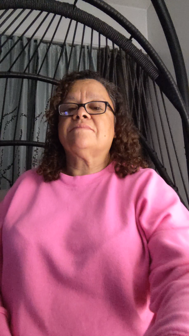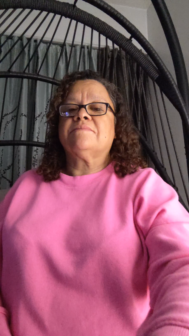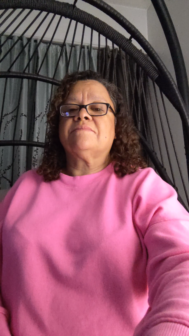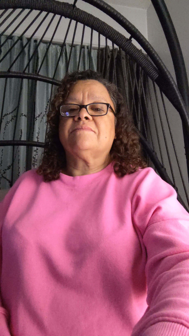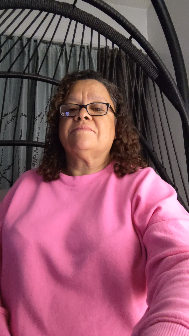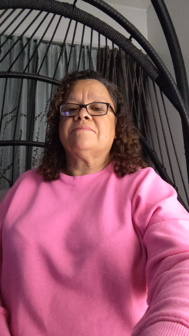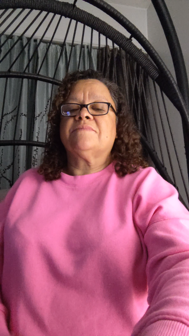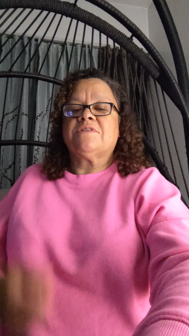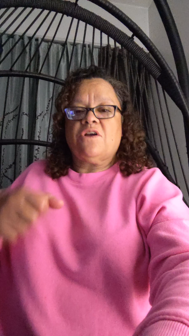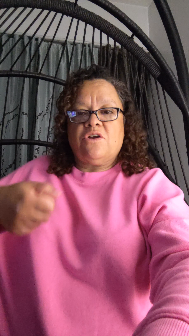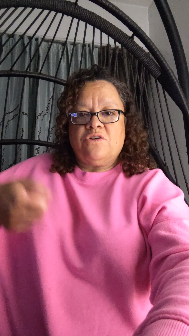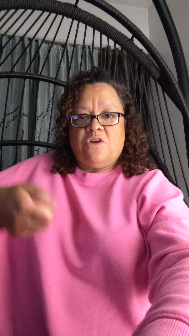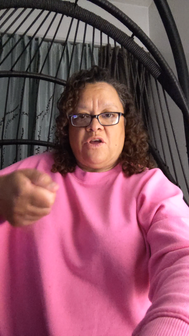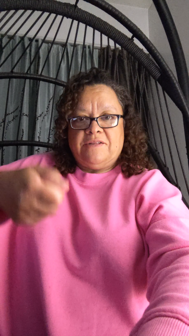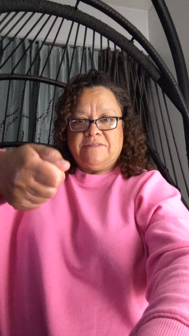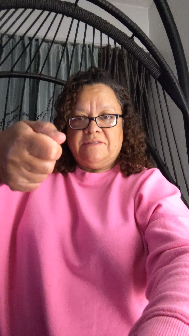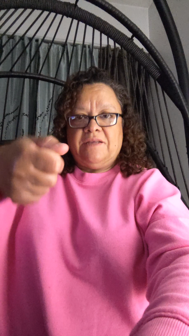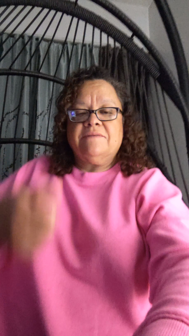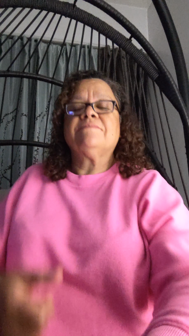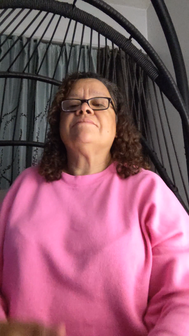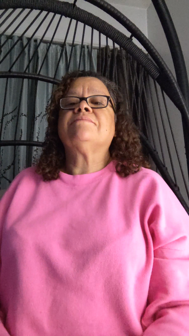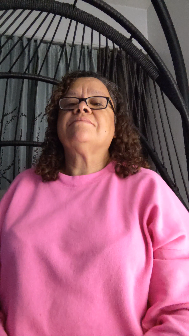cart